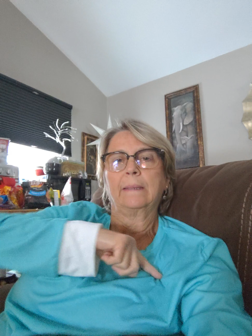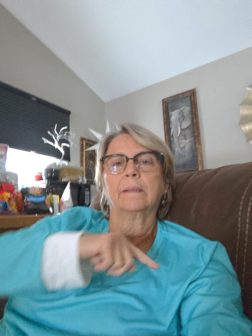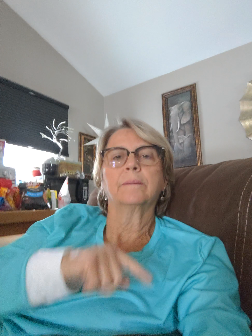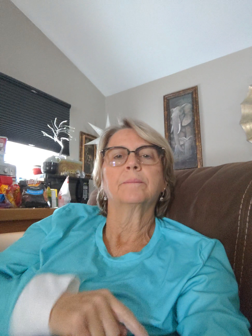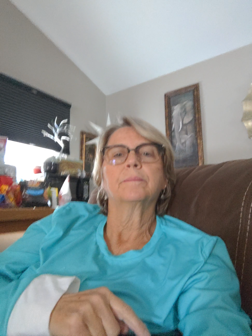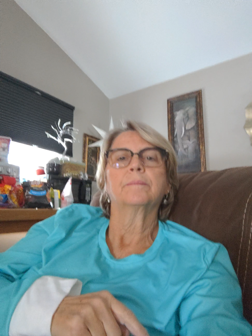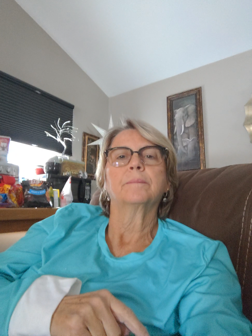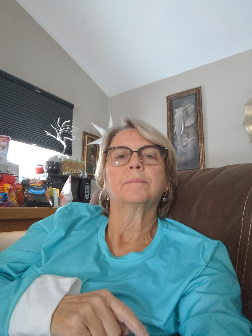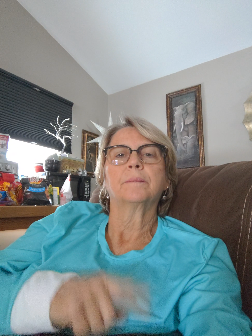we